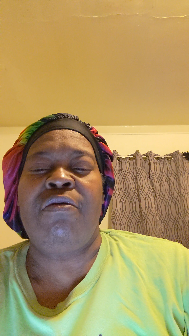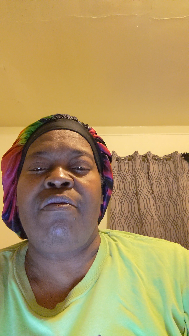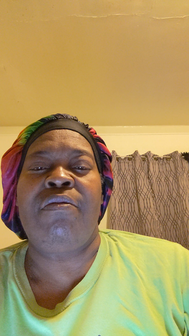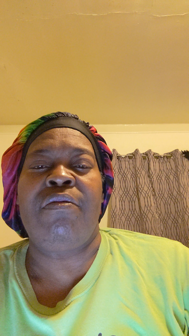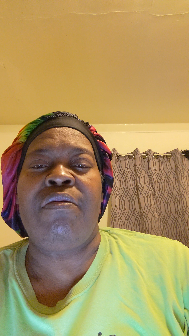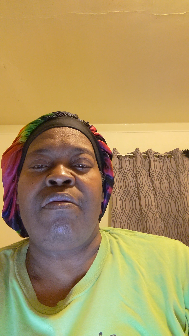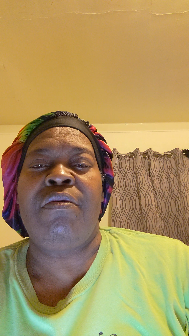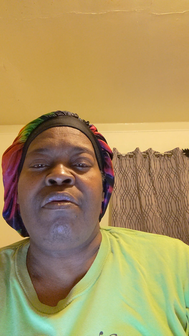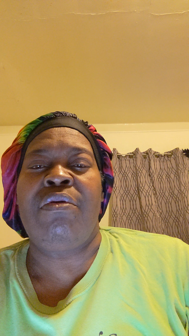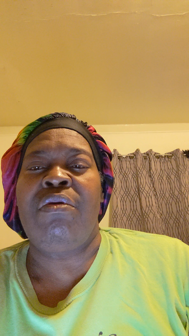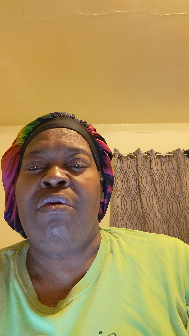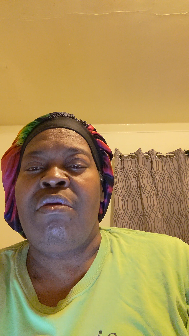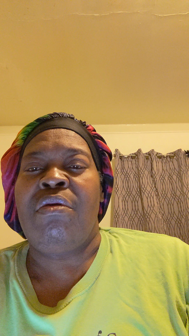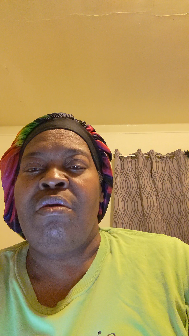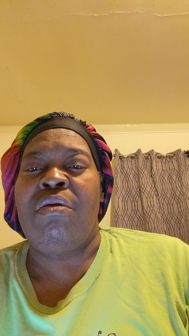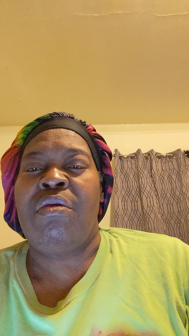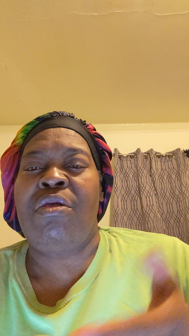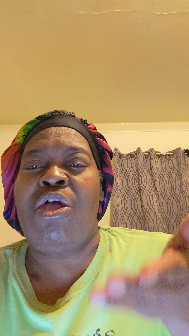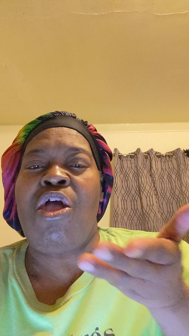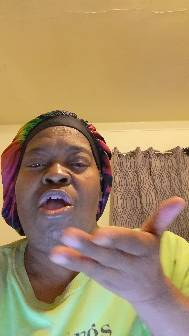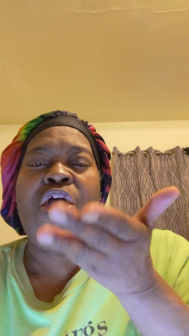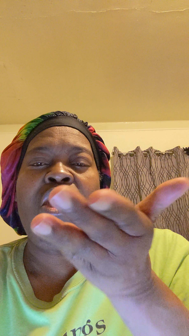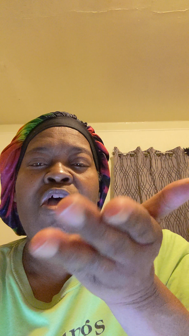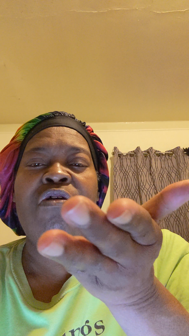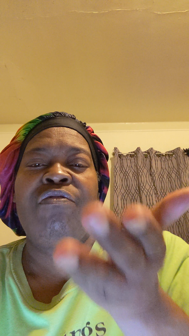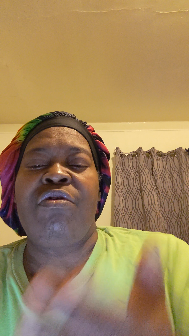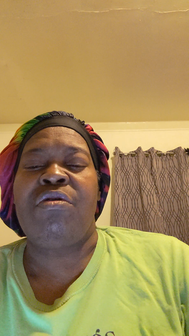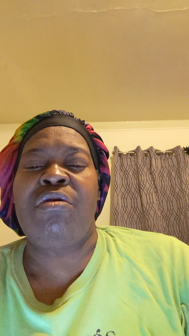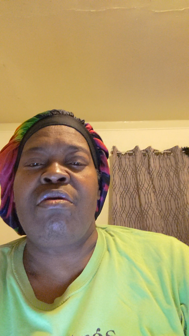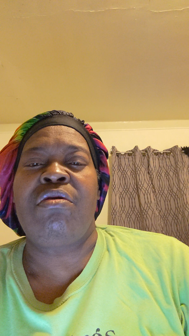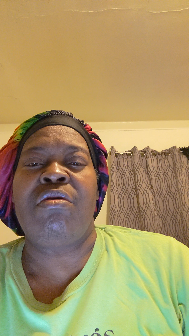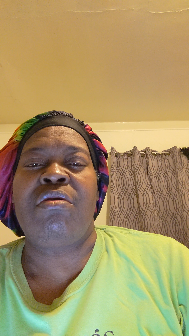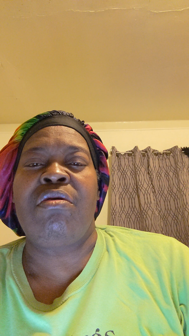oven